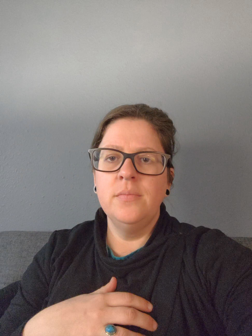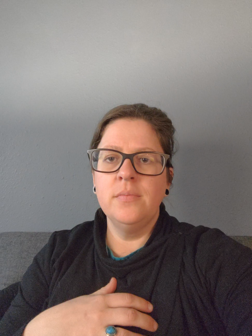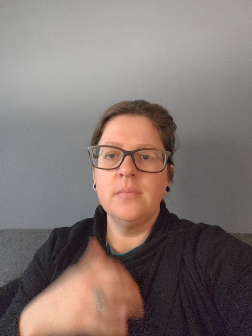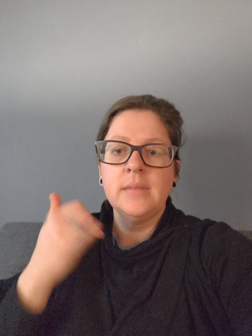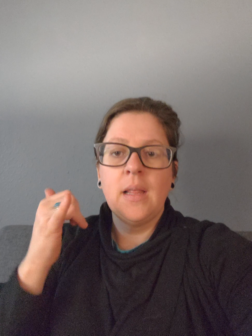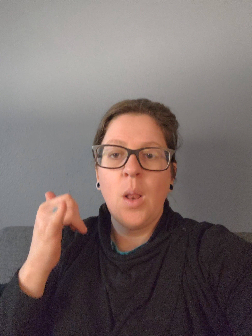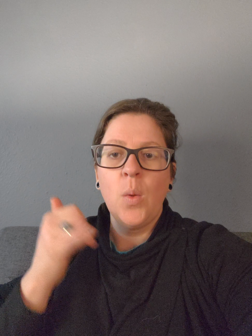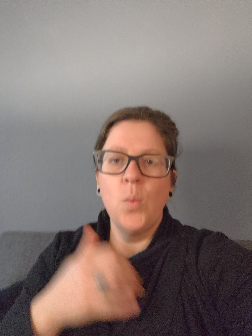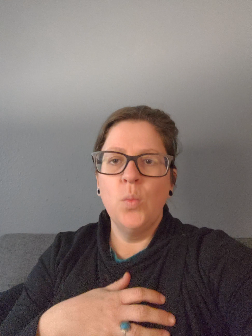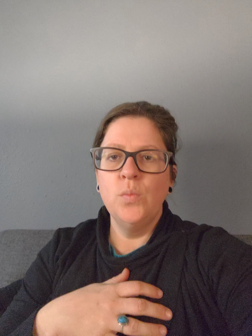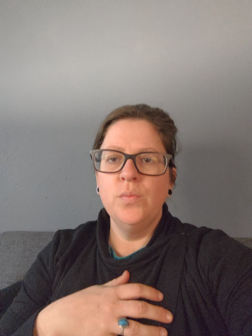yellow